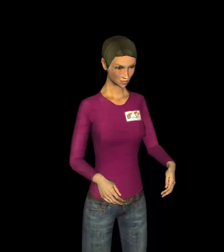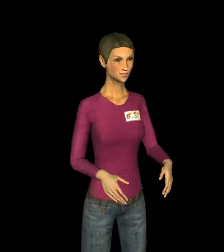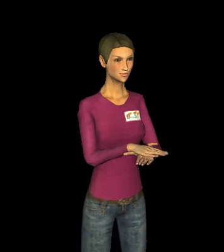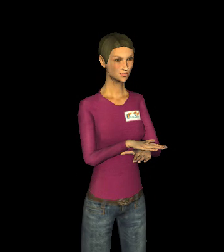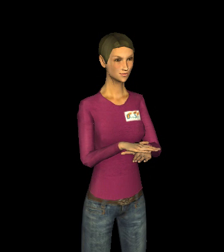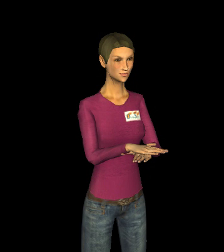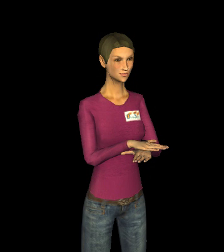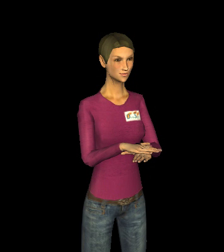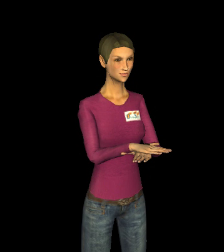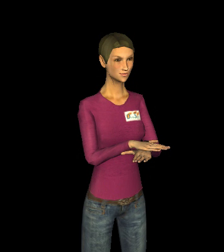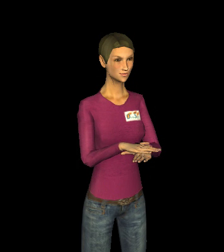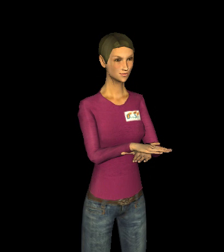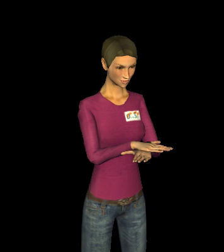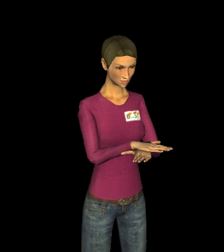مرهم